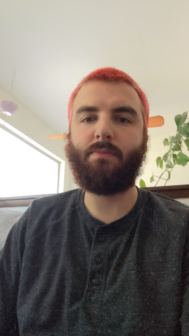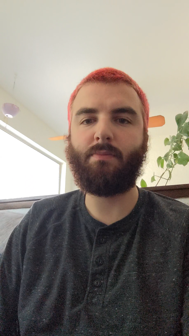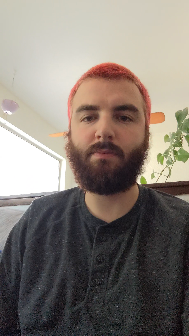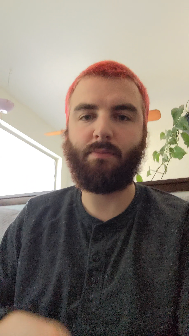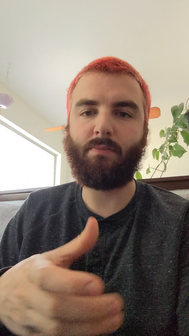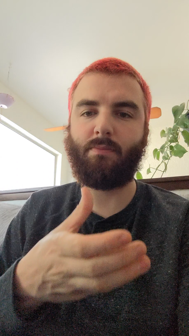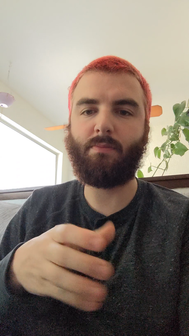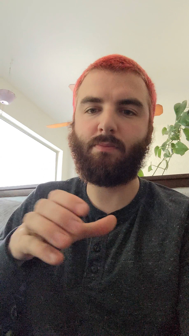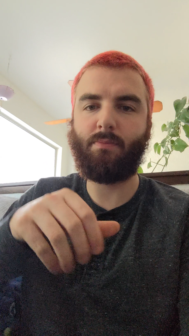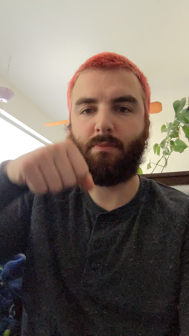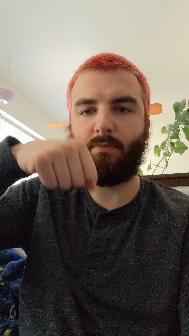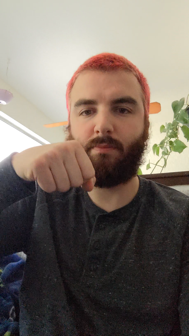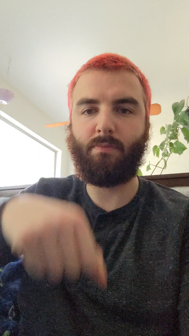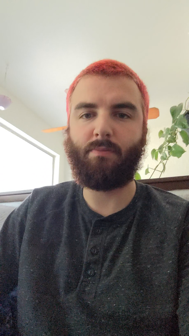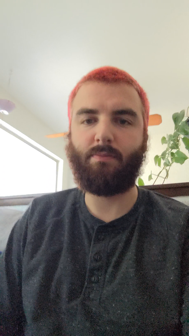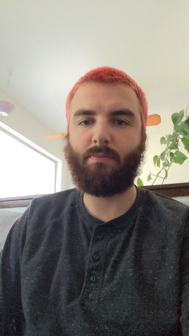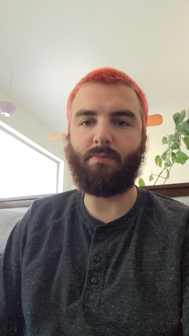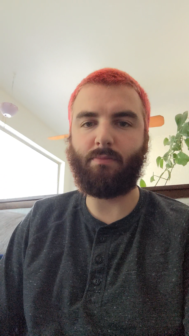basket